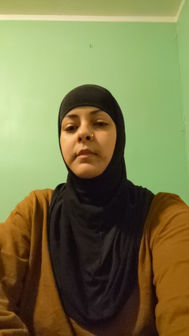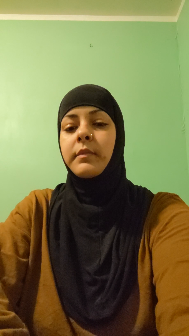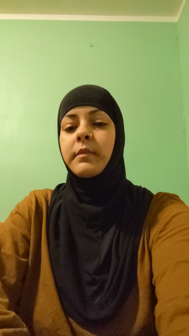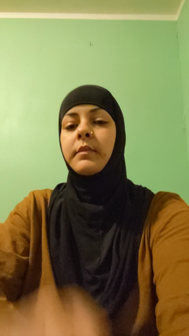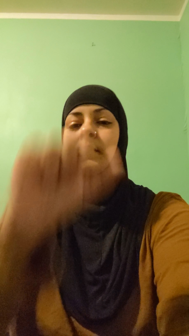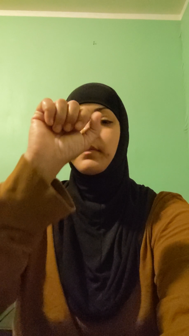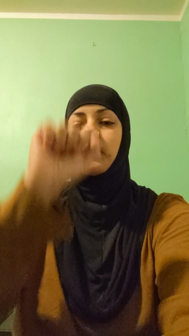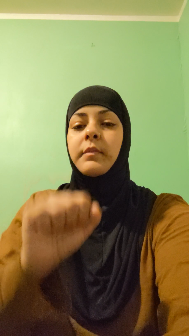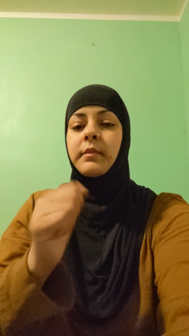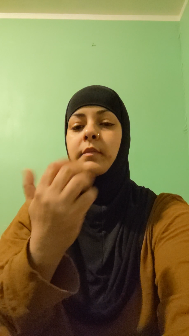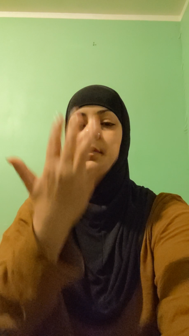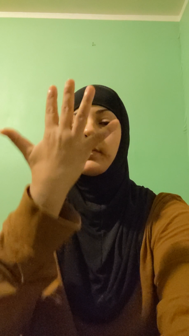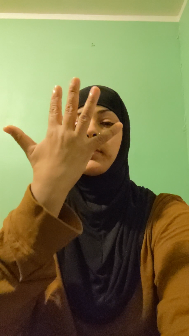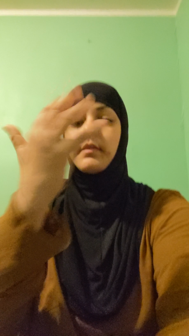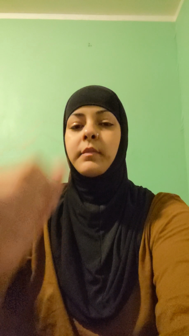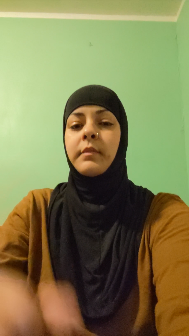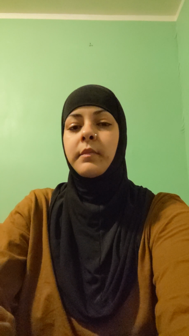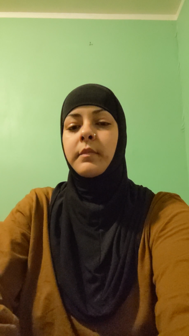gloves